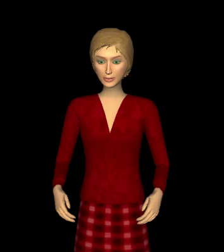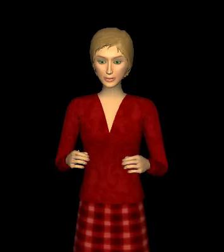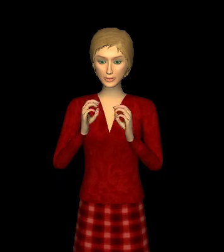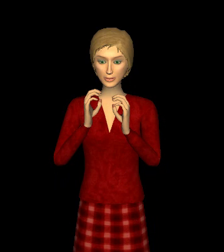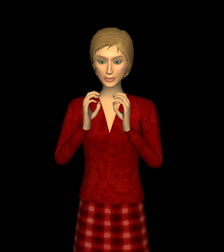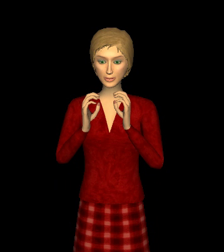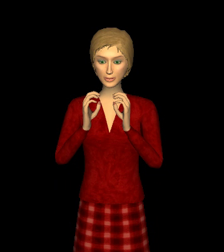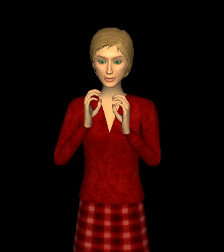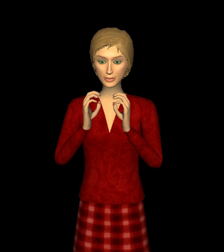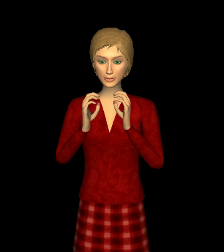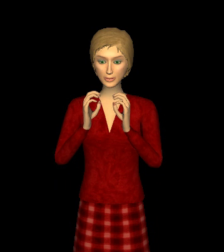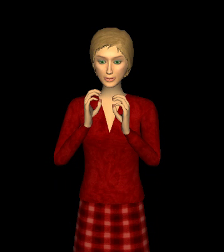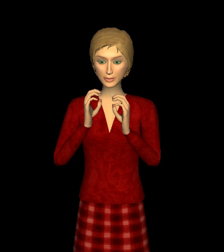تواصل